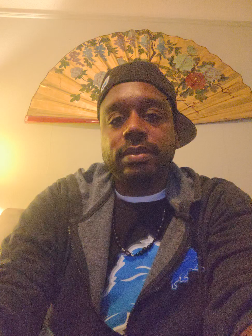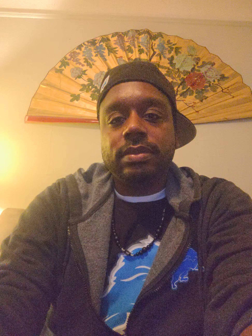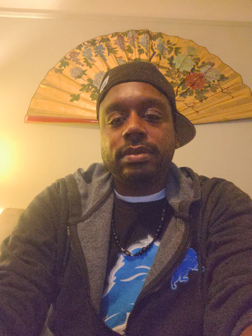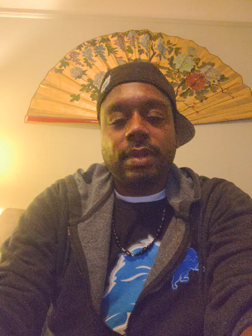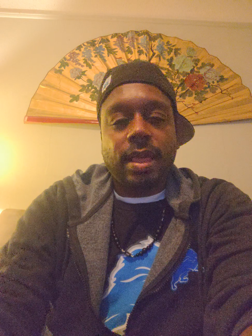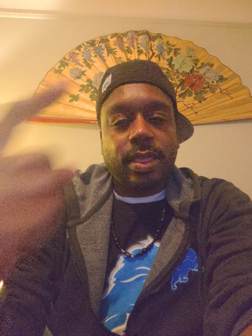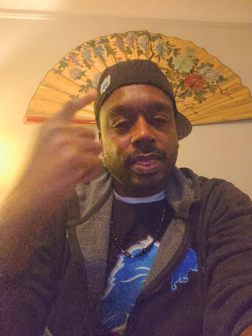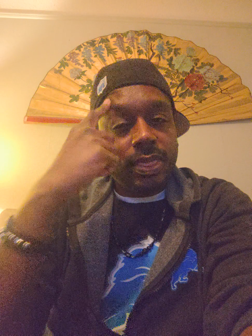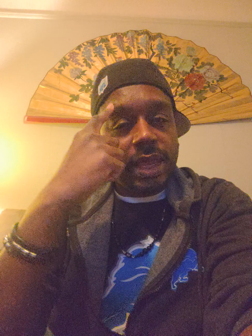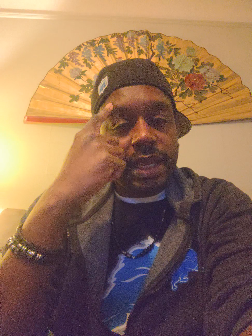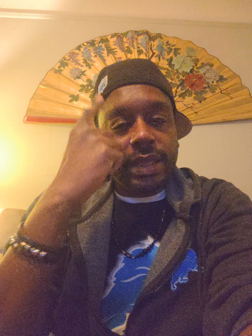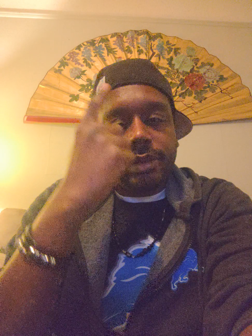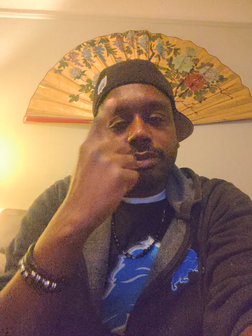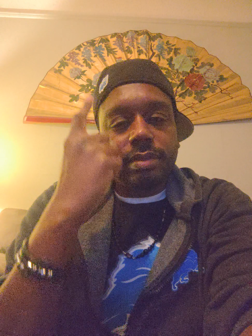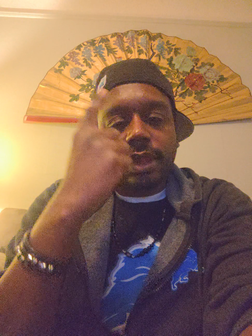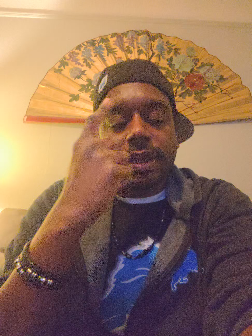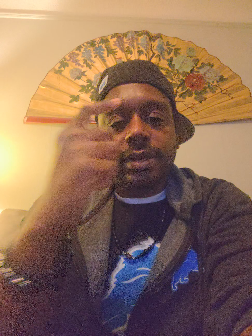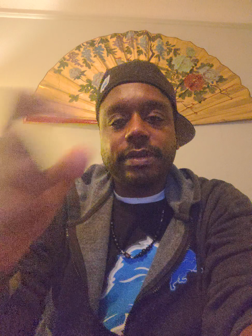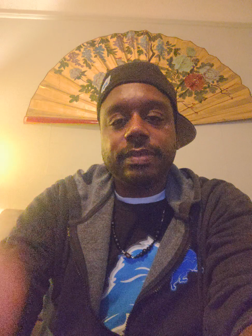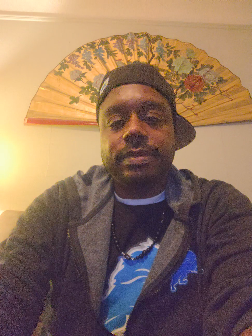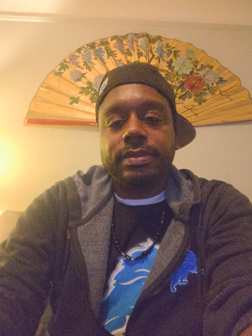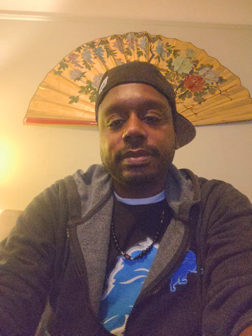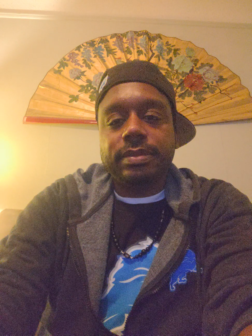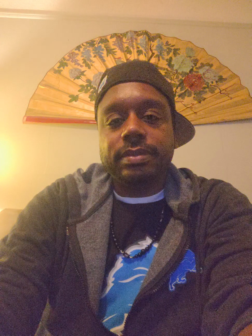think